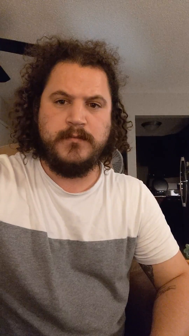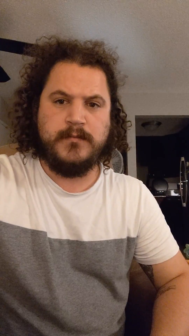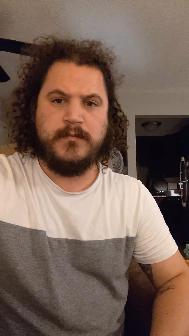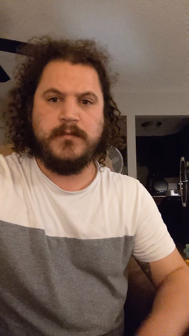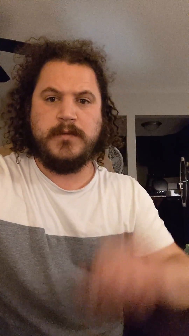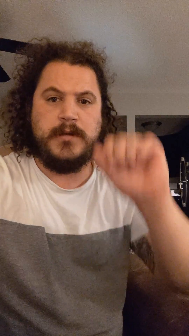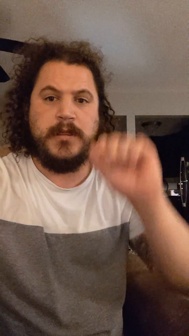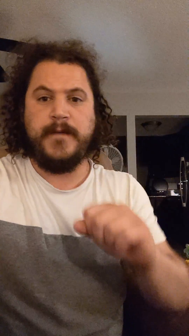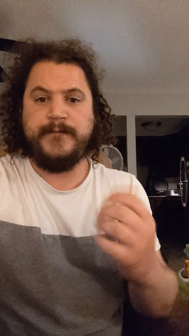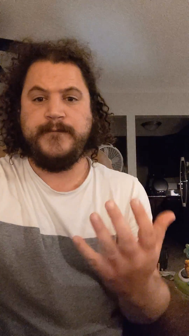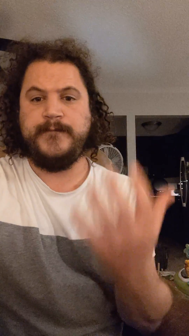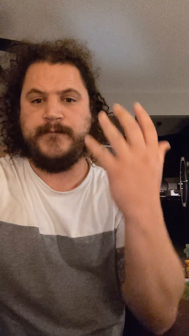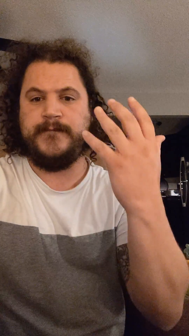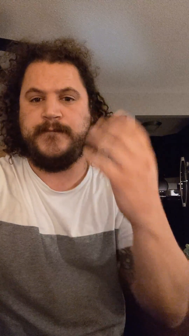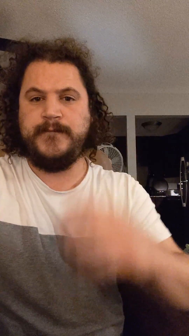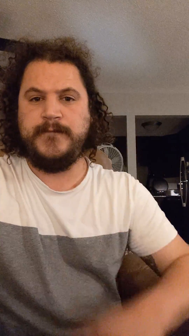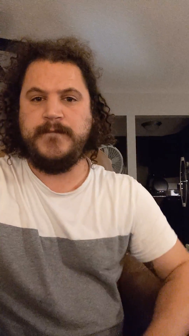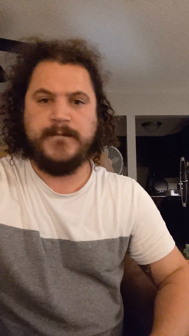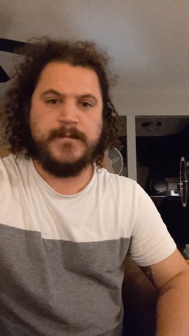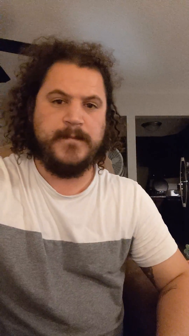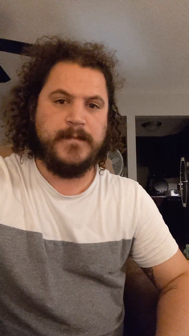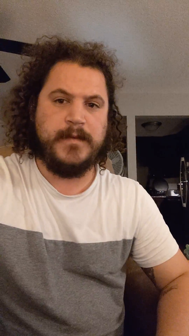gloves